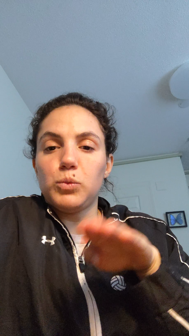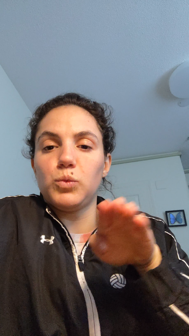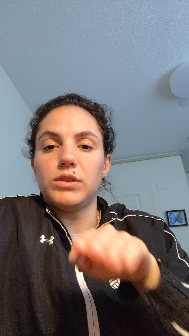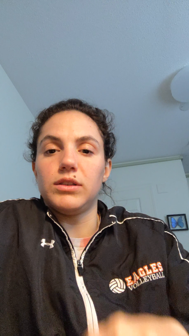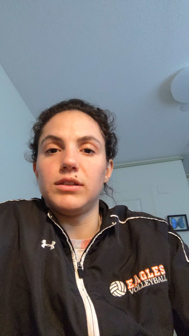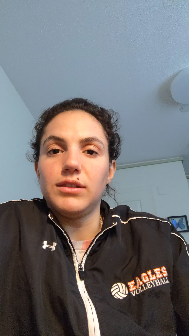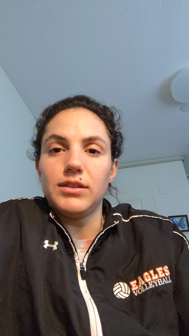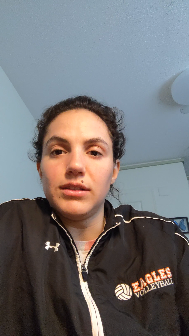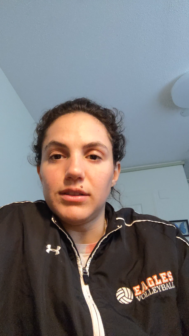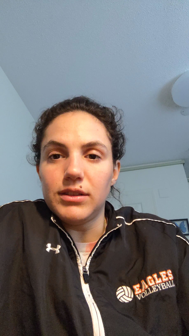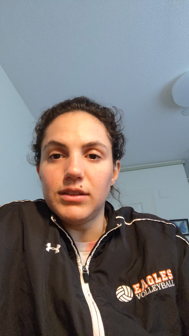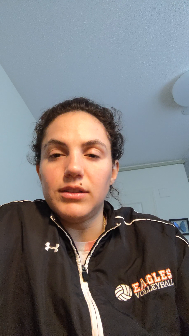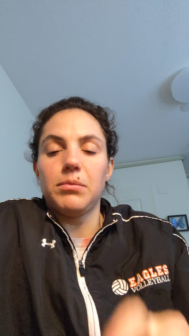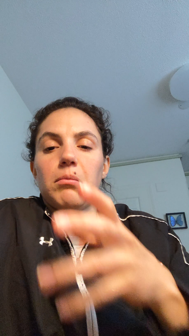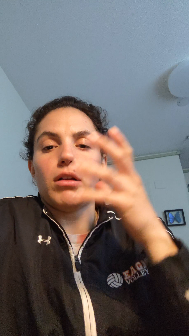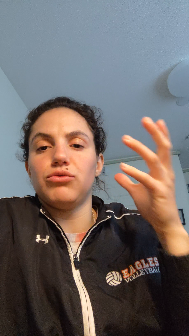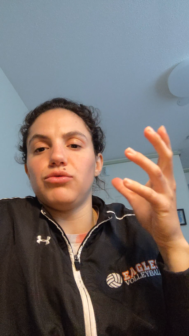much